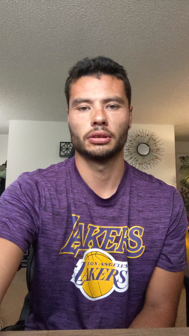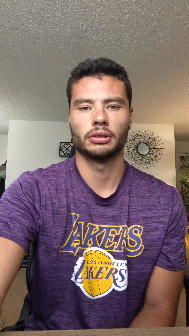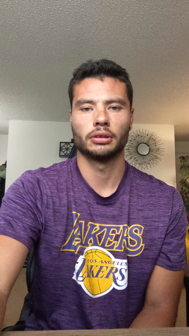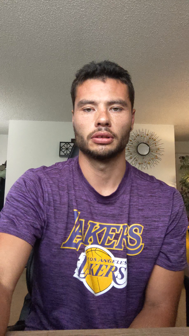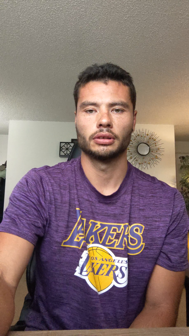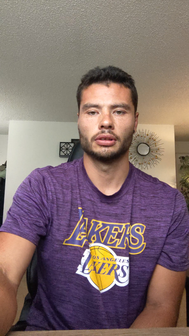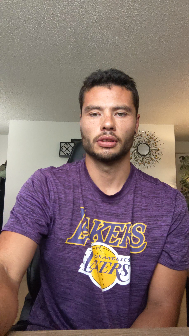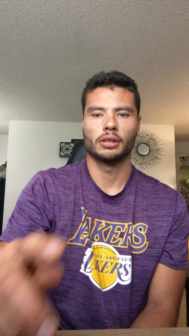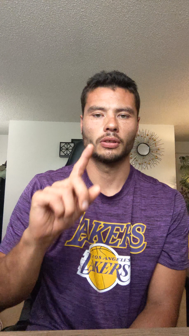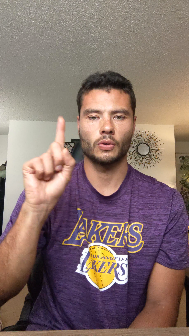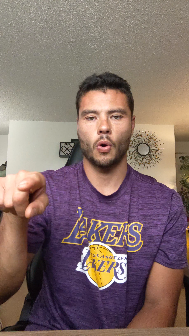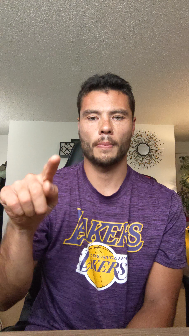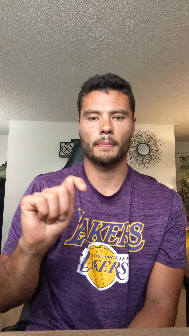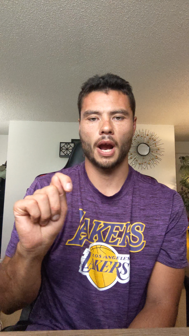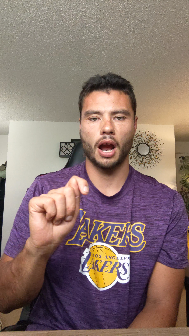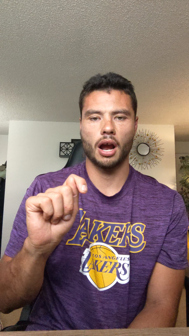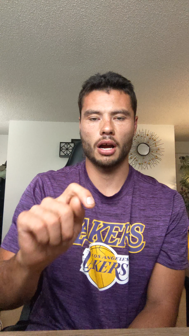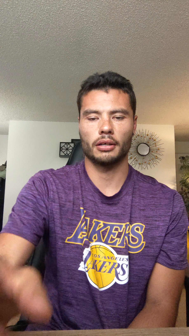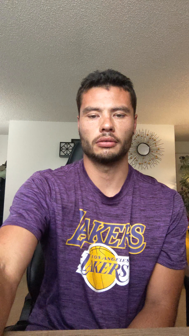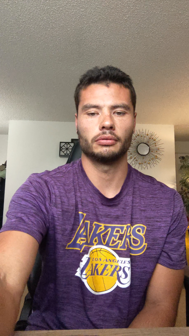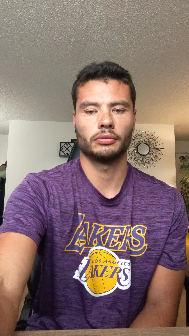go potty